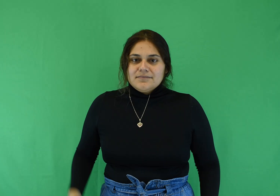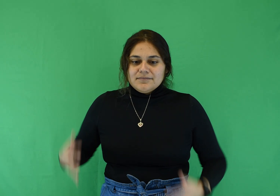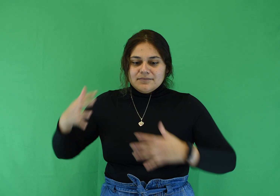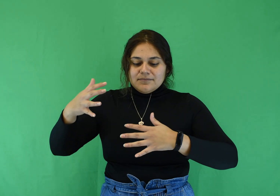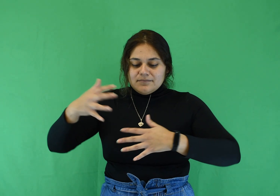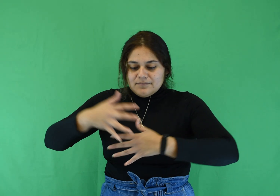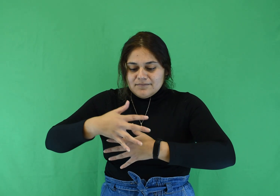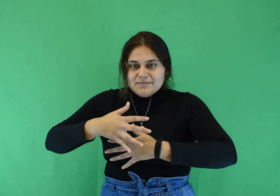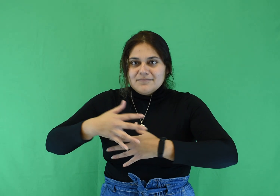opresión en pecho